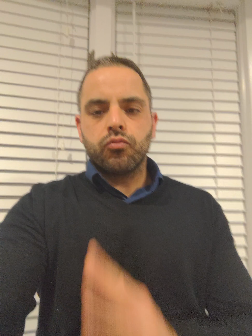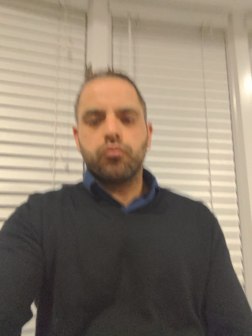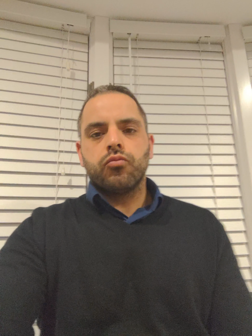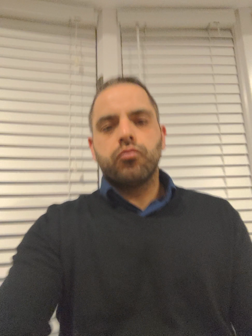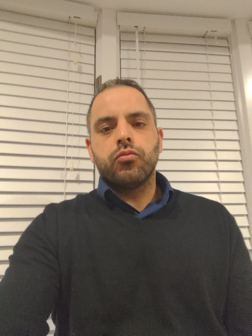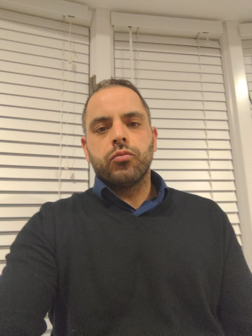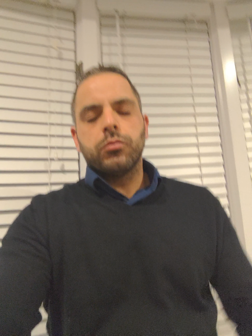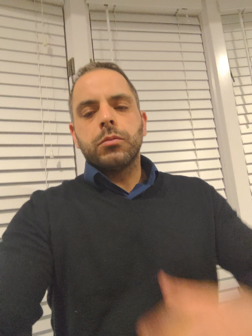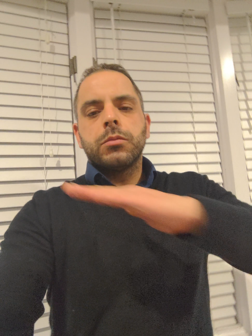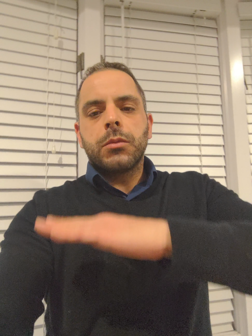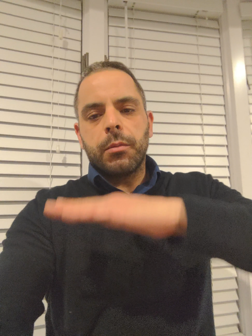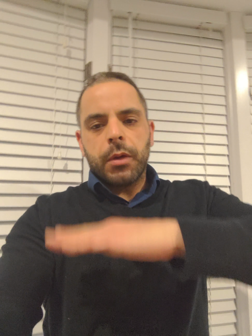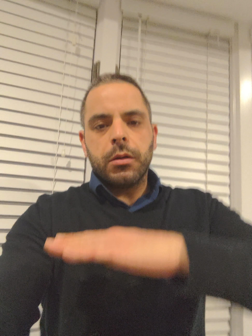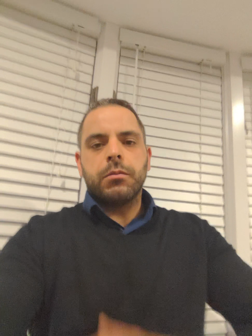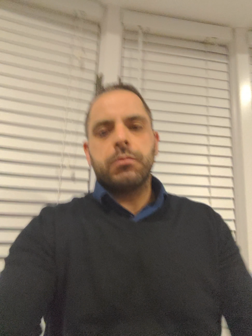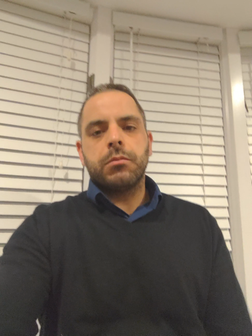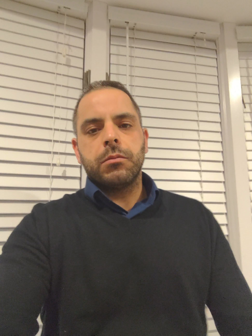table